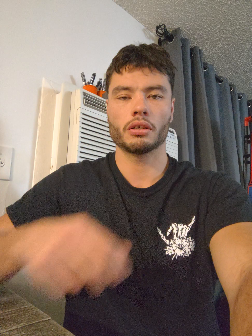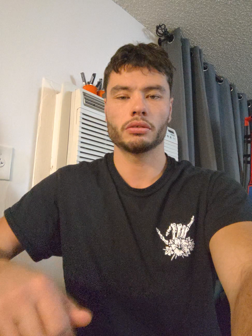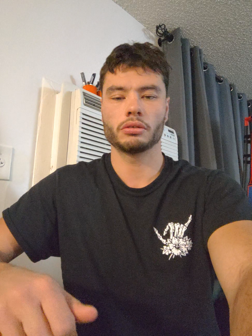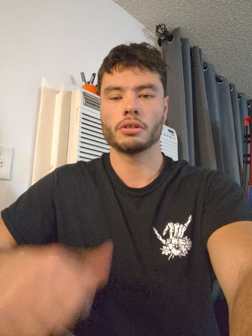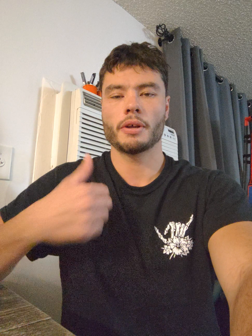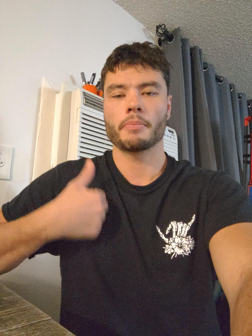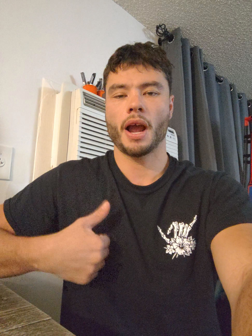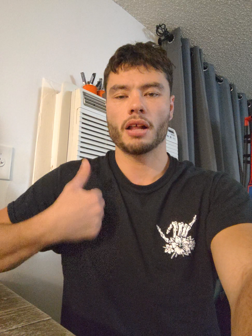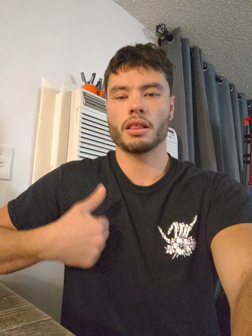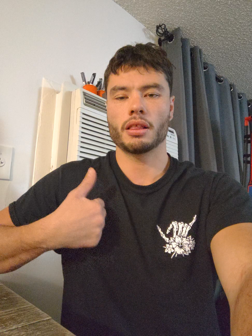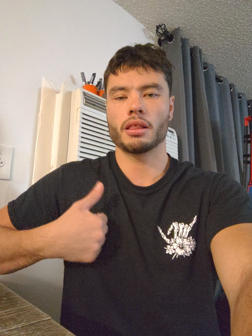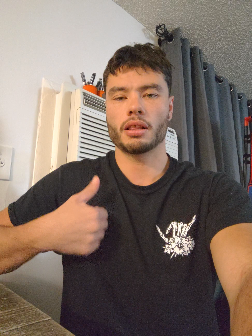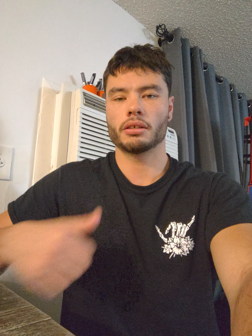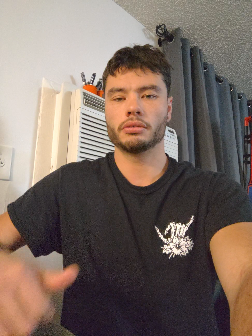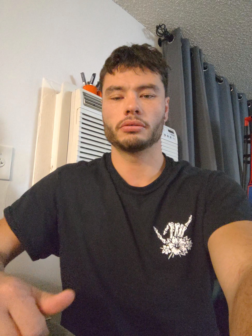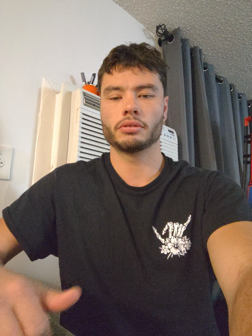bath